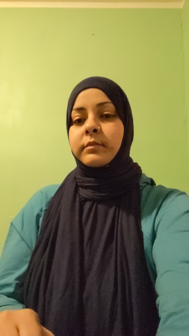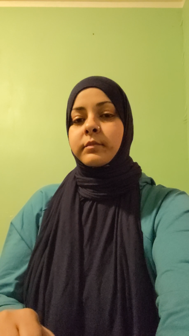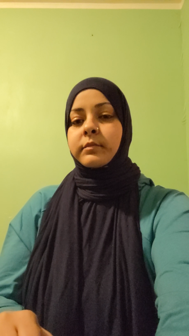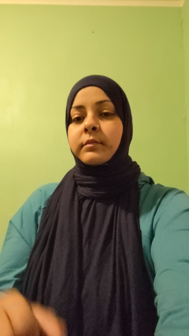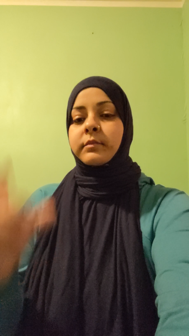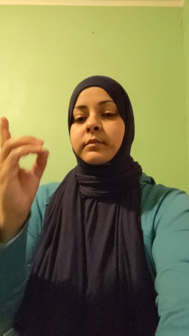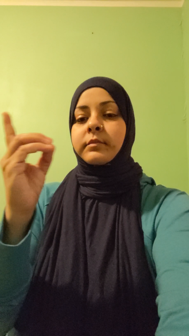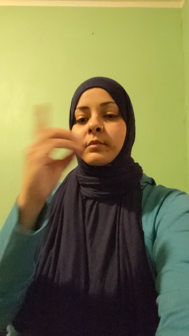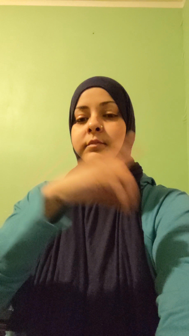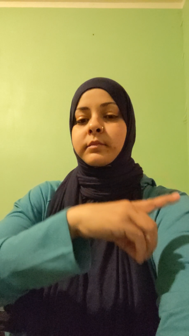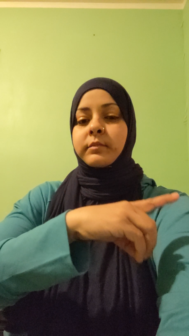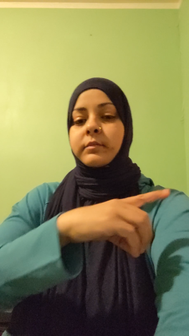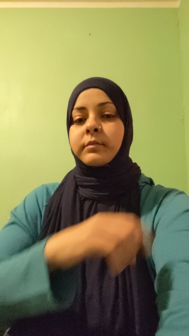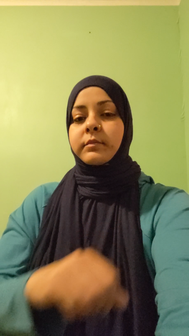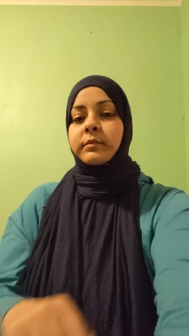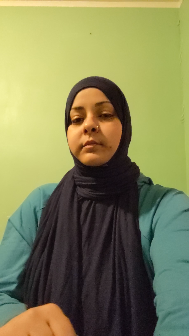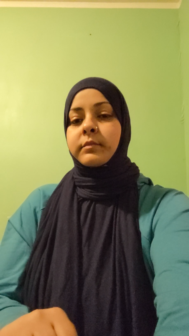day